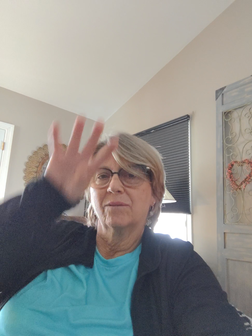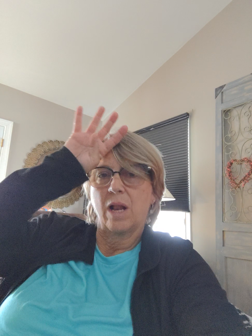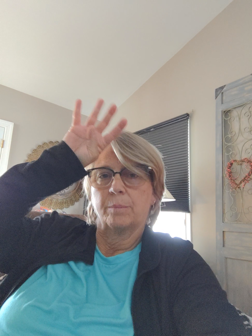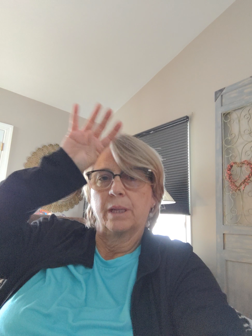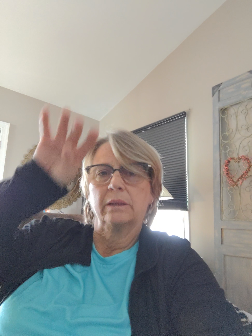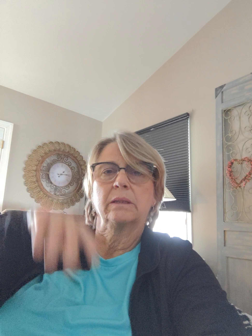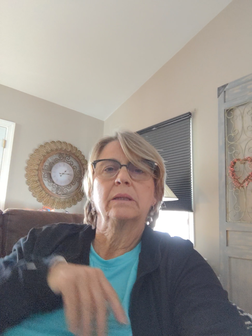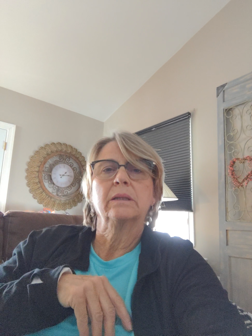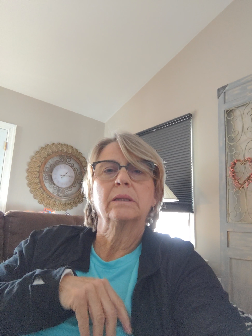fireman